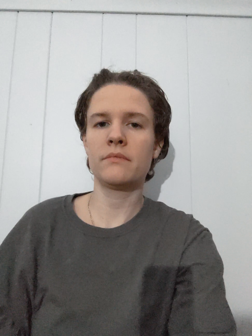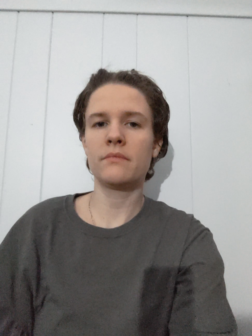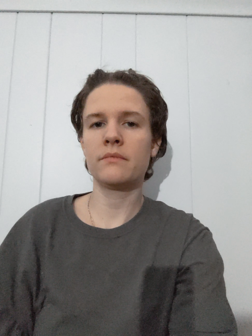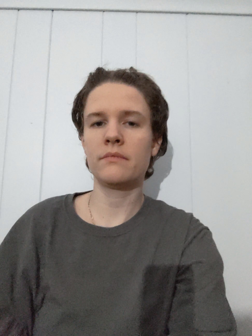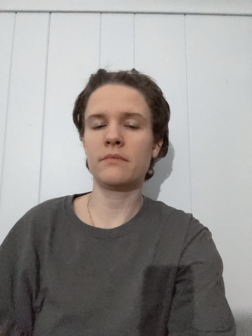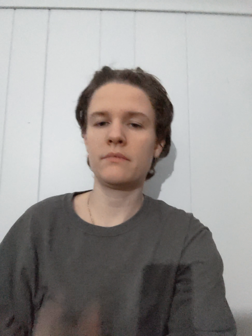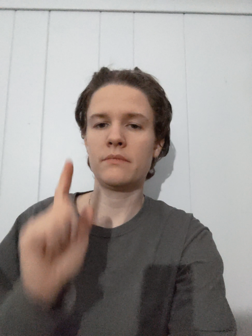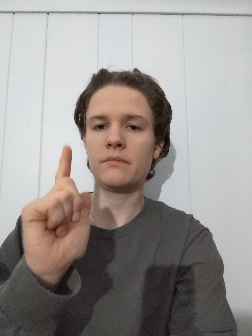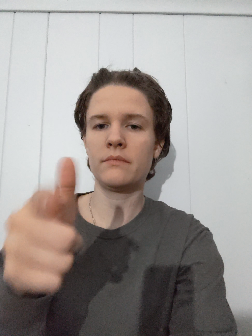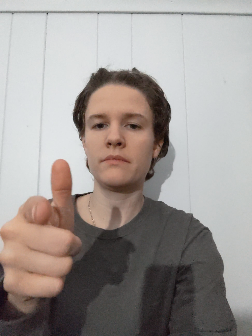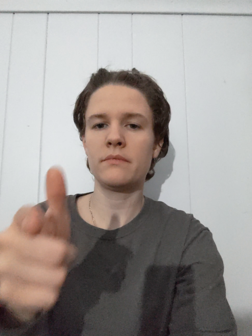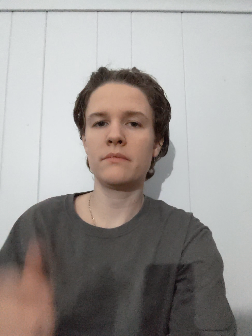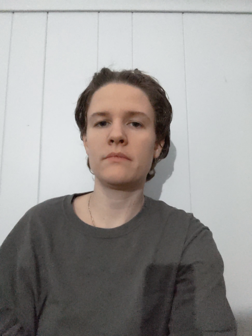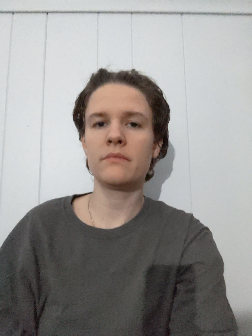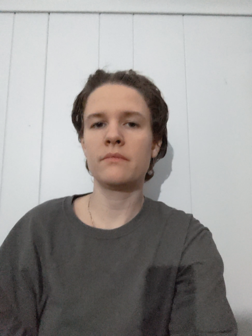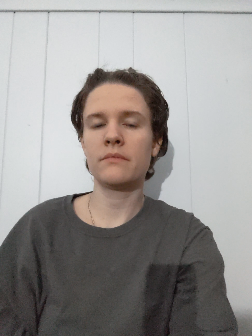later